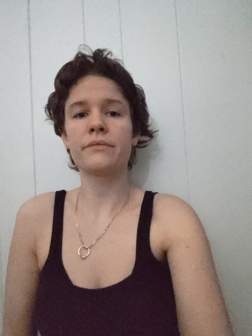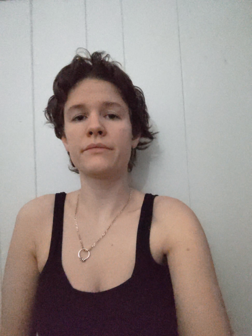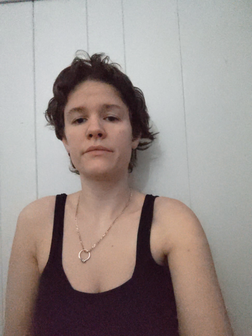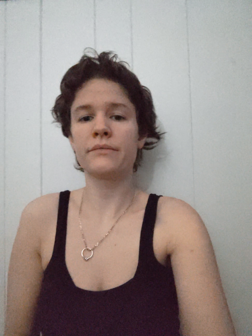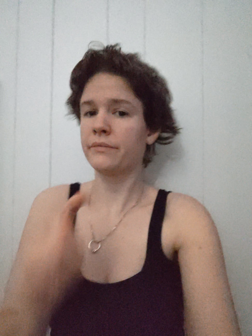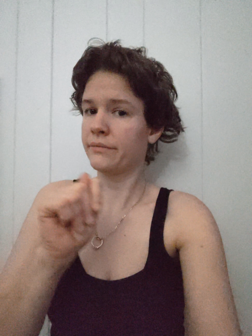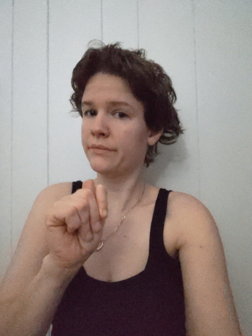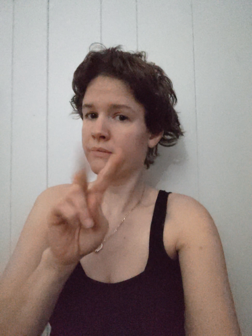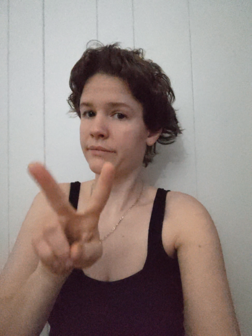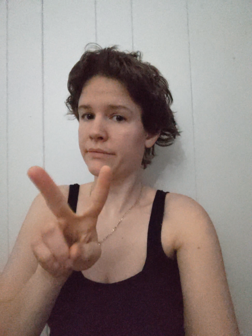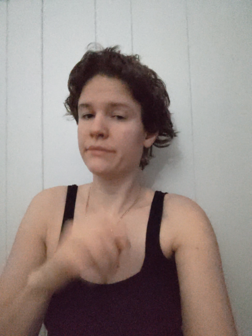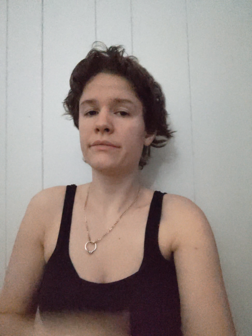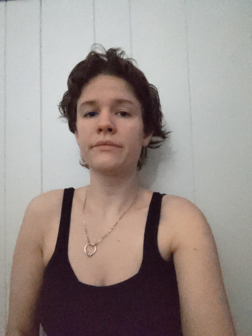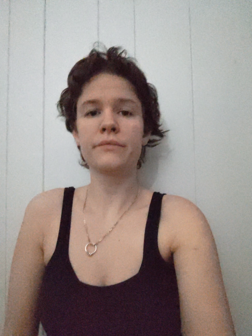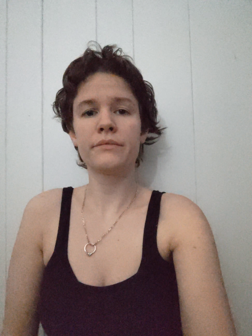TV